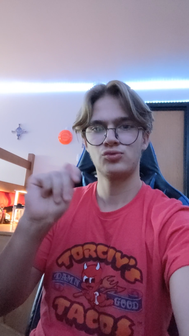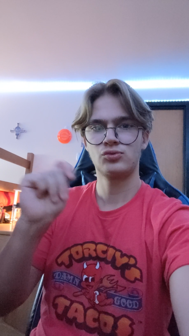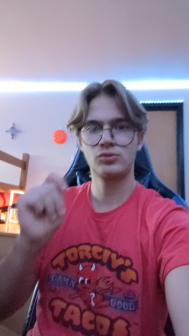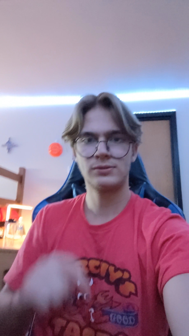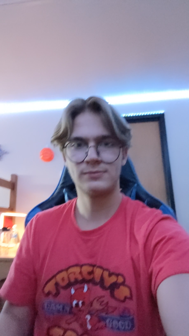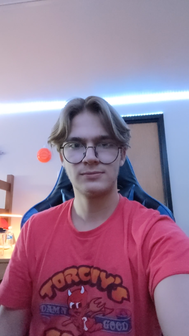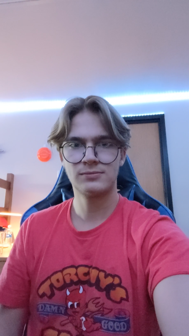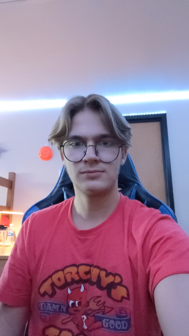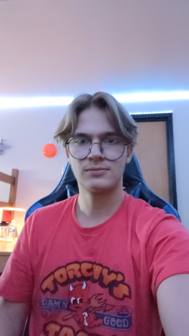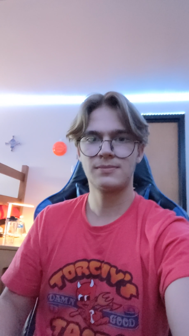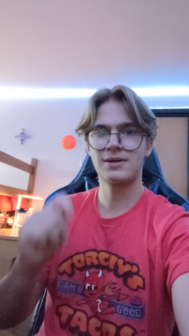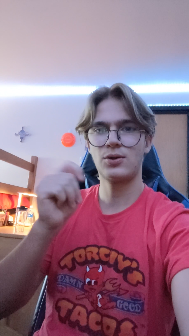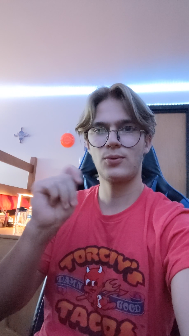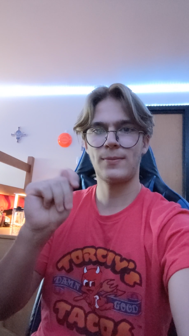bathroom